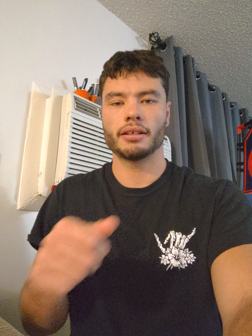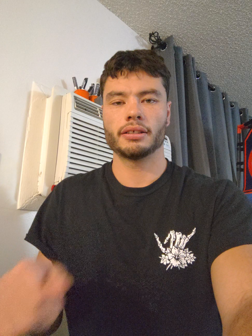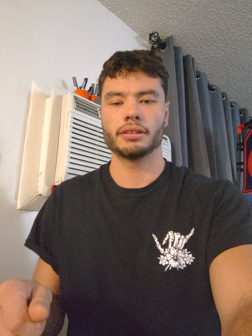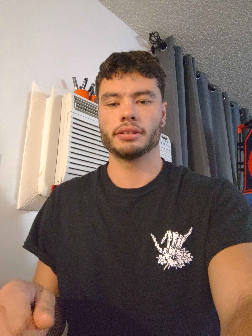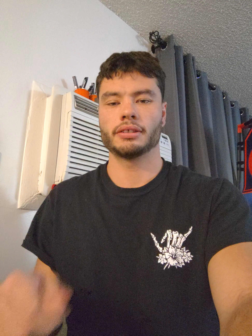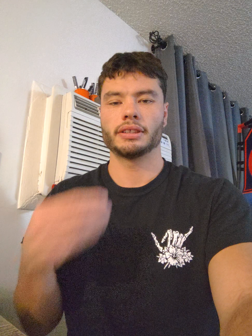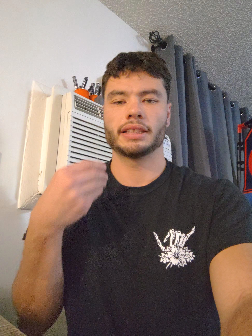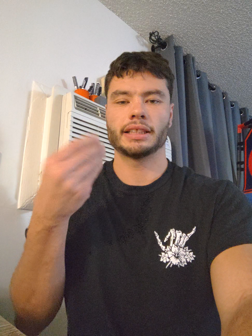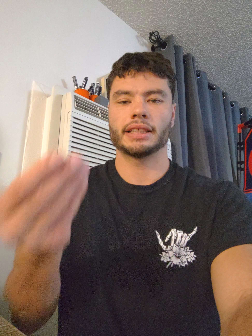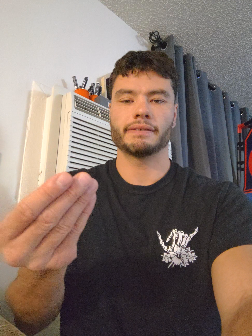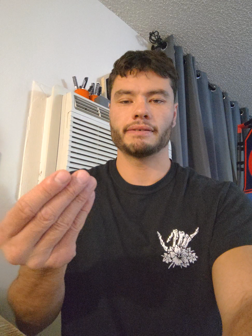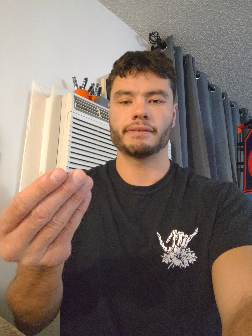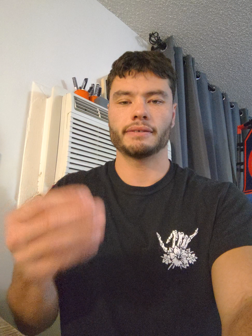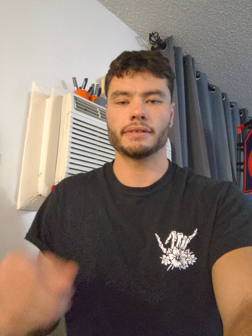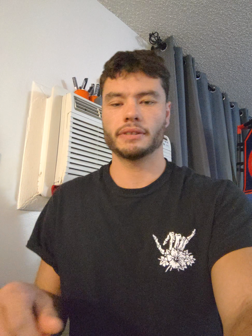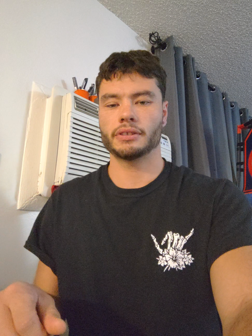give